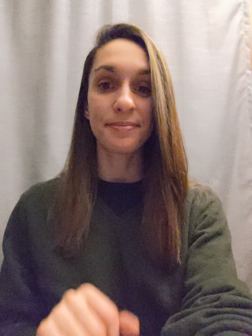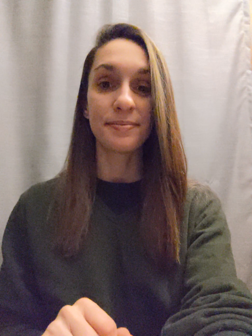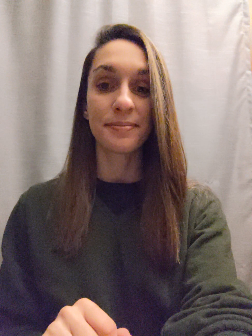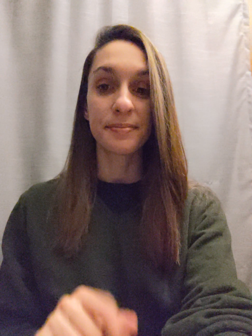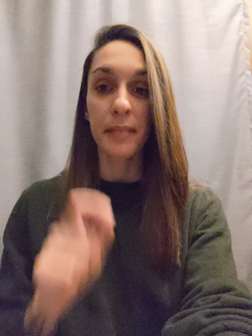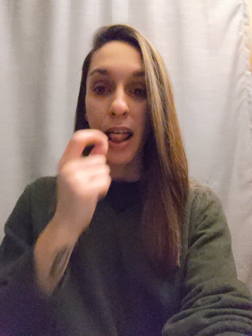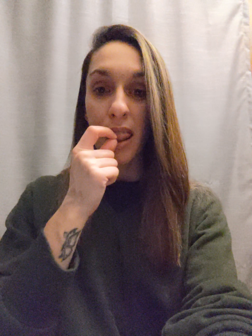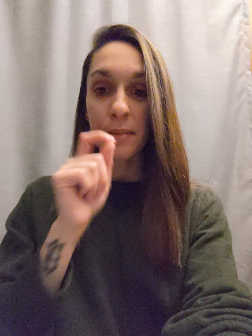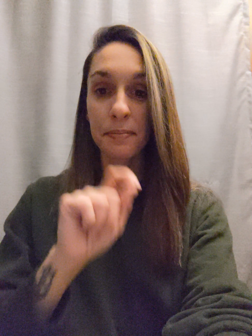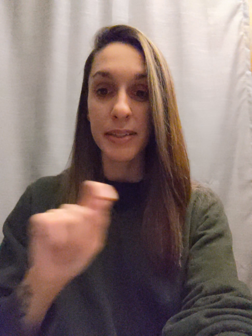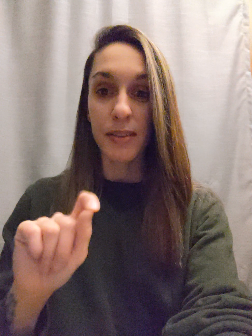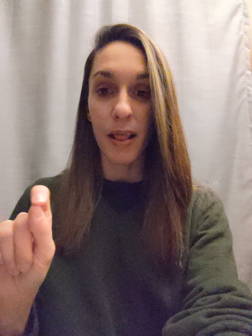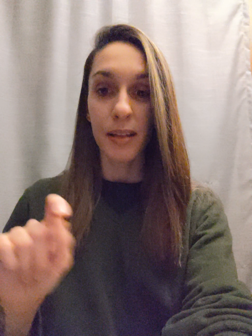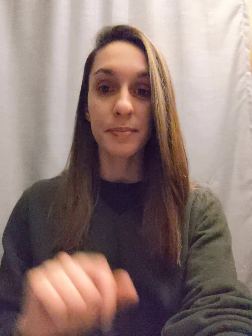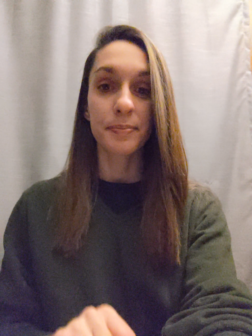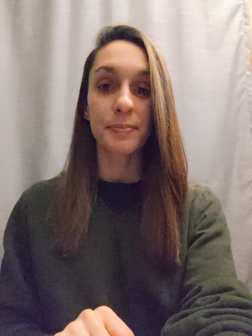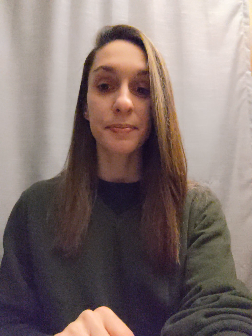pencil